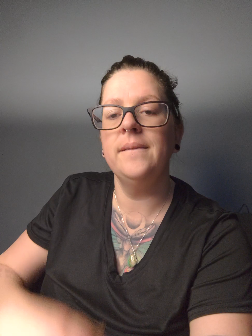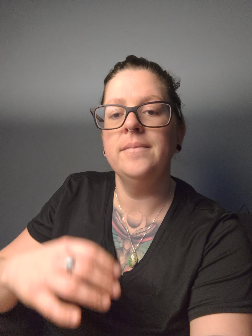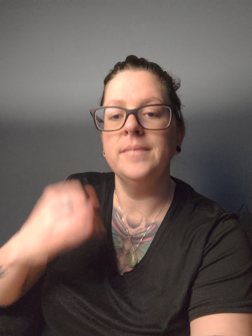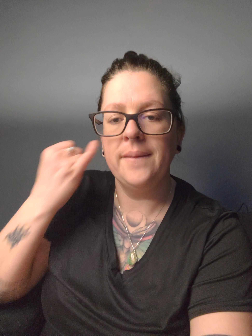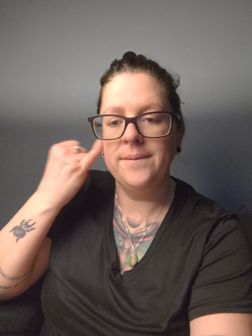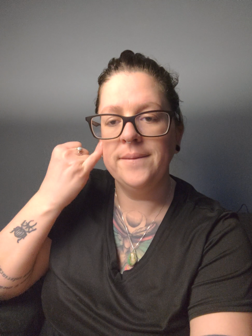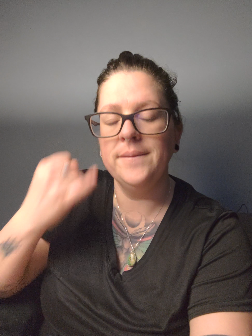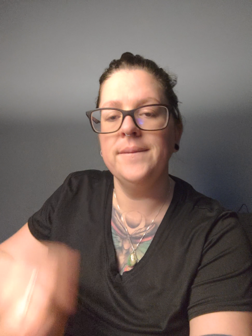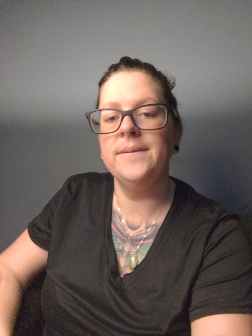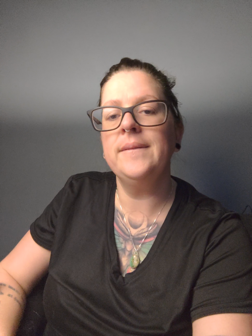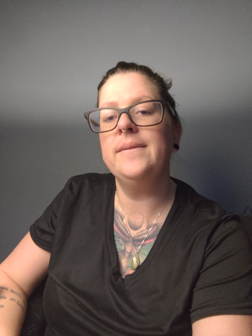if